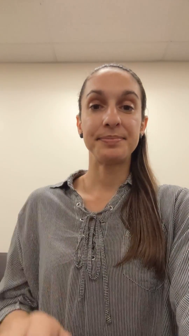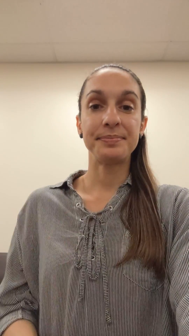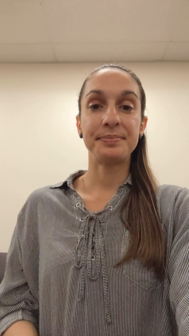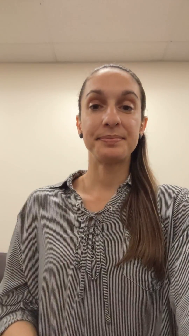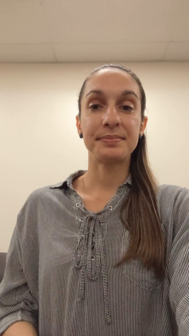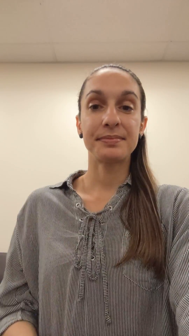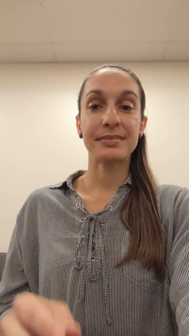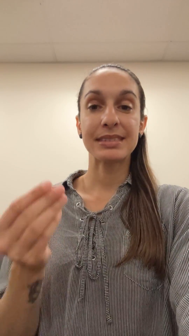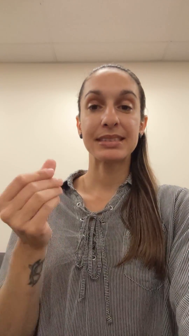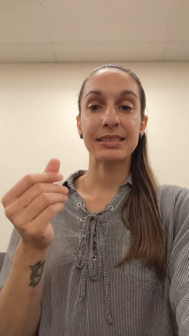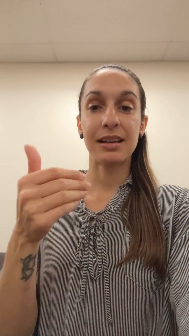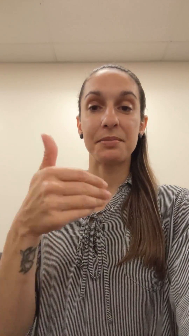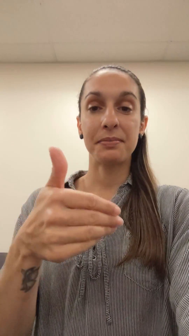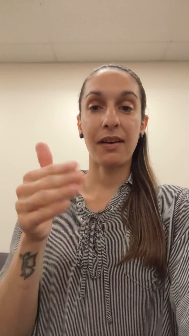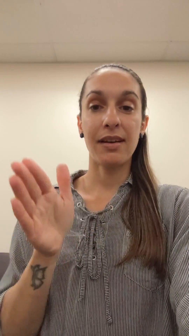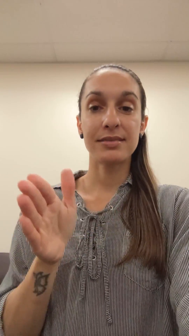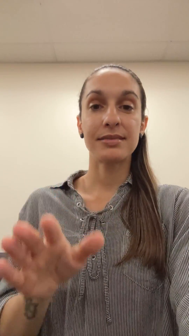sandbox